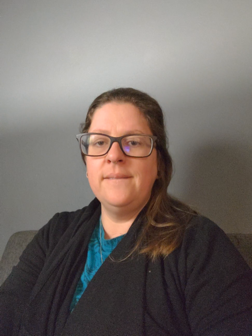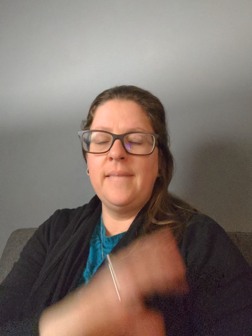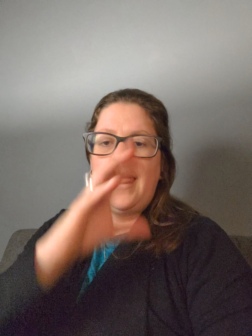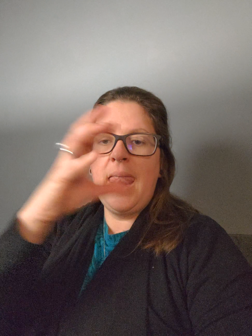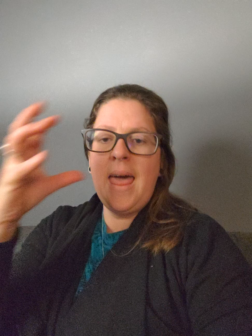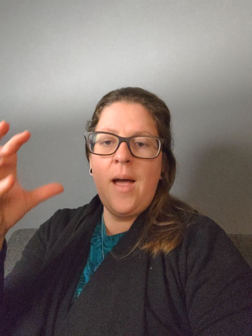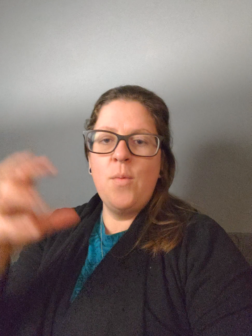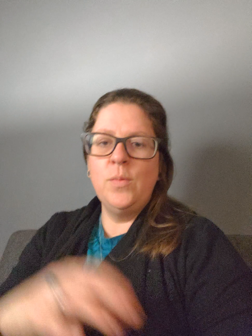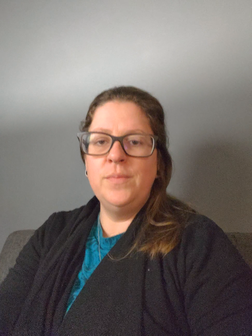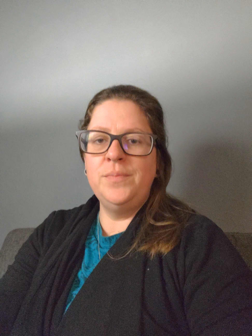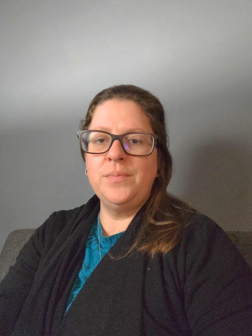cloud